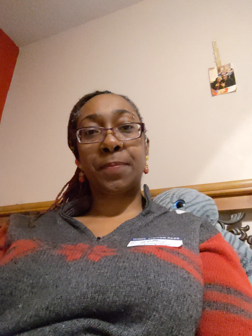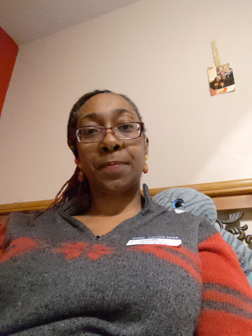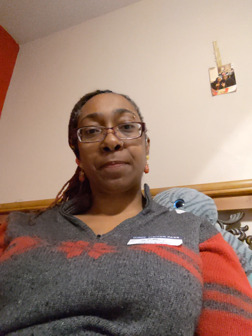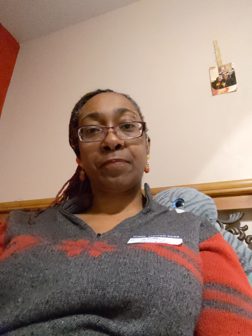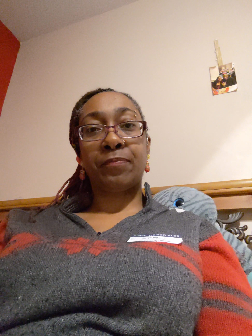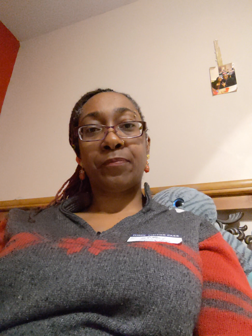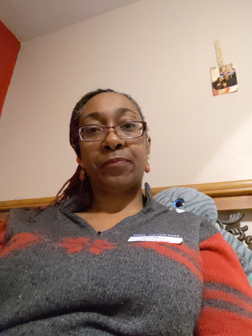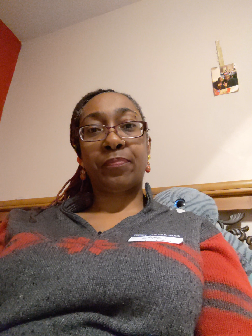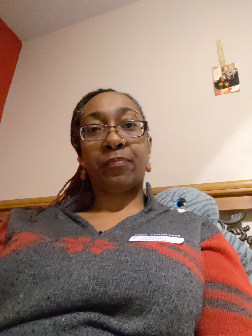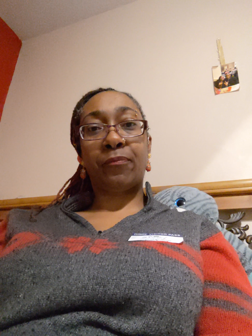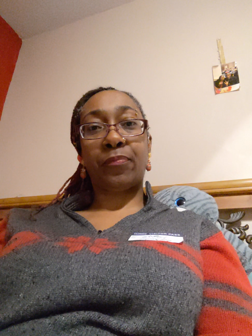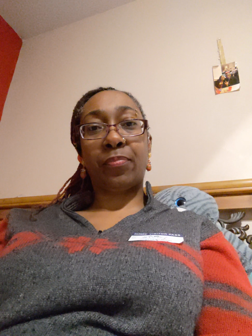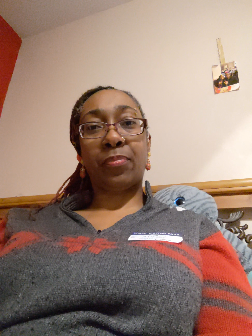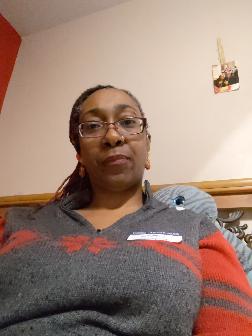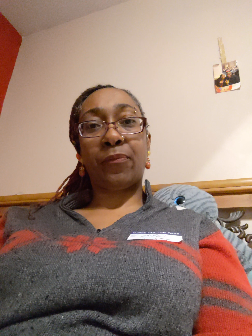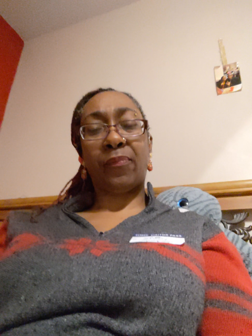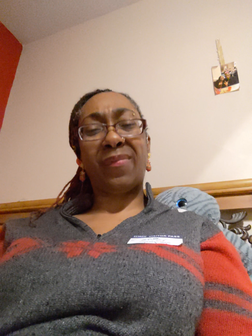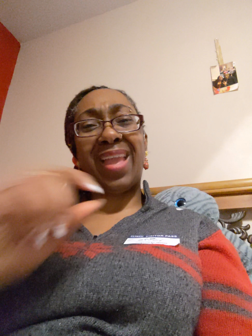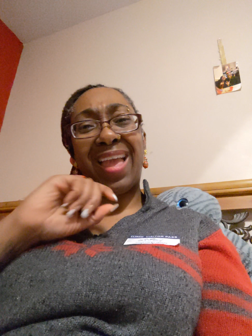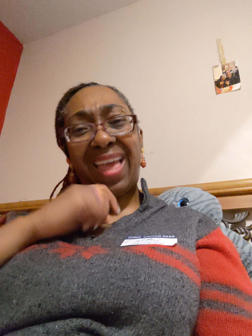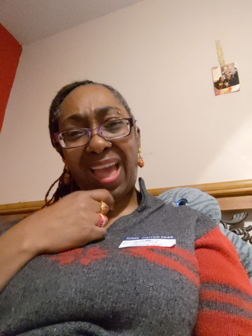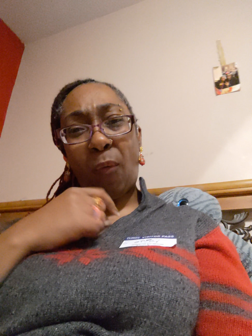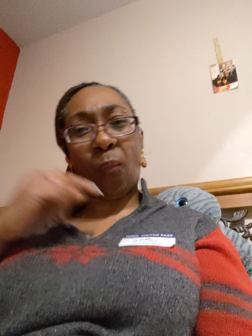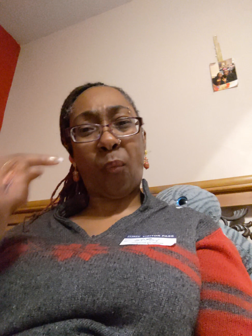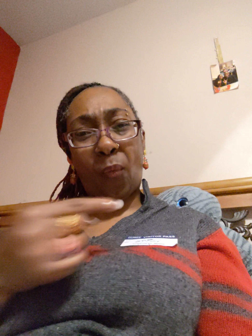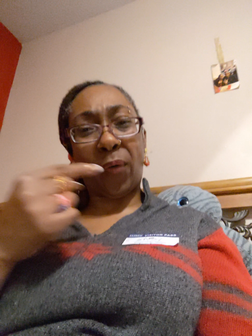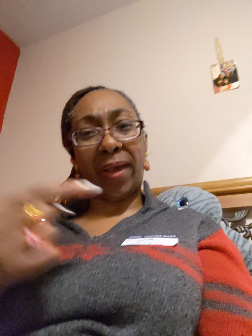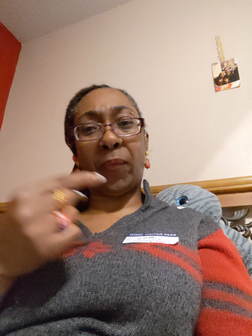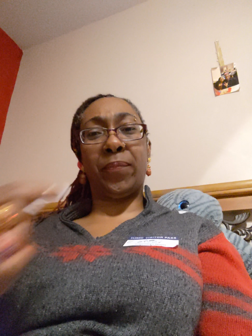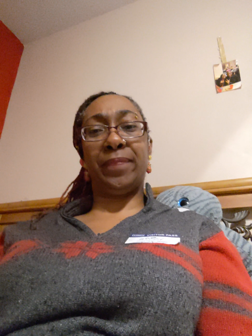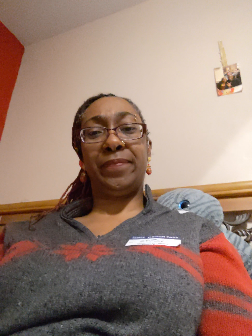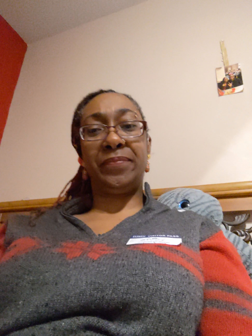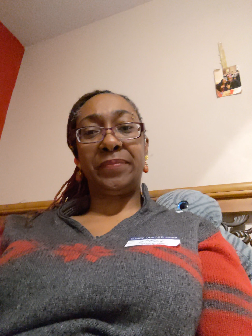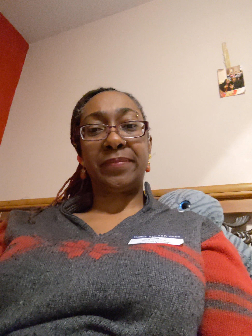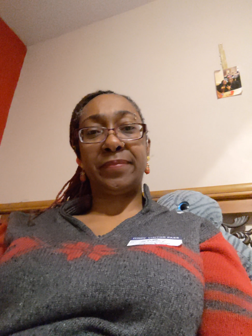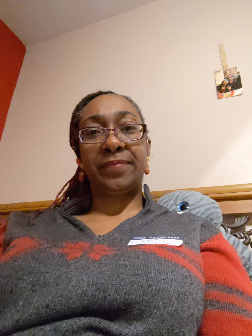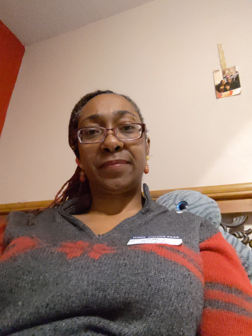owie